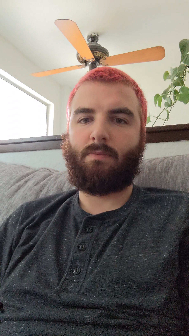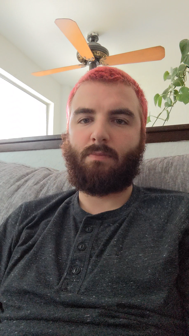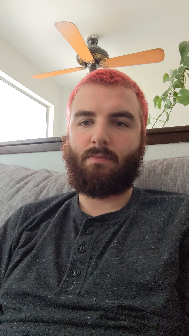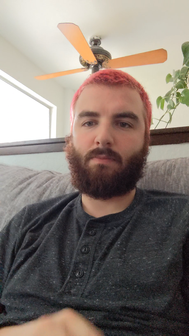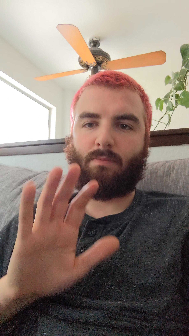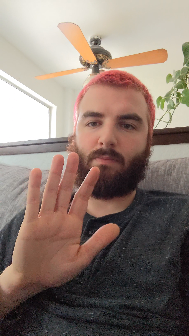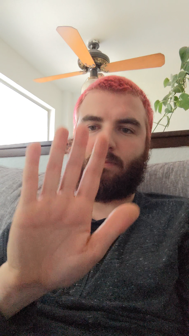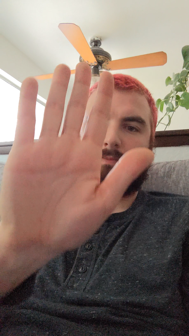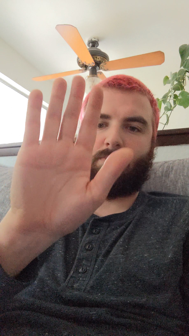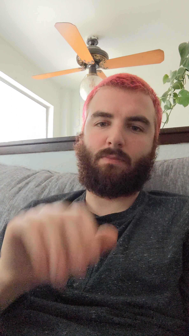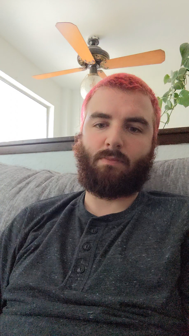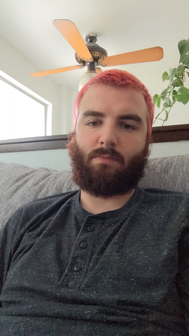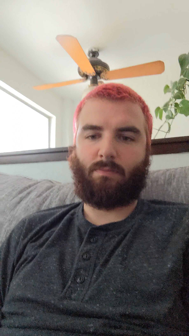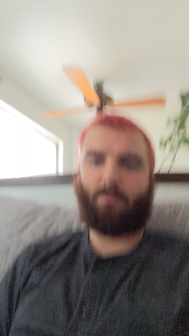push